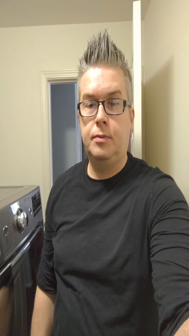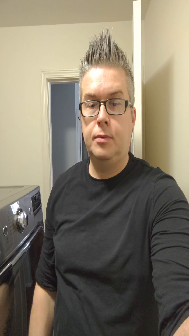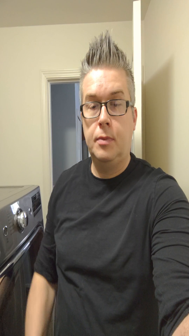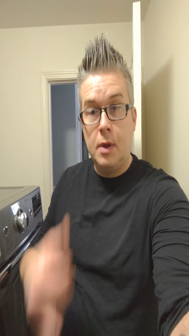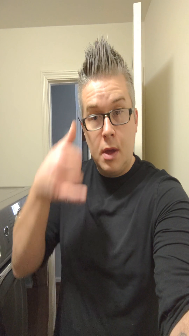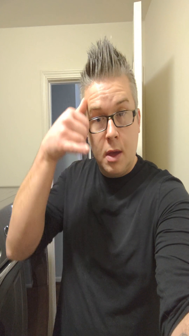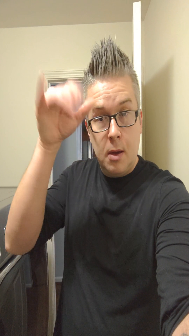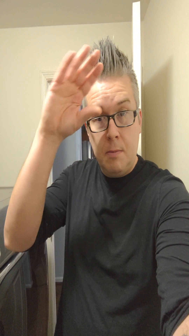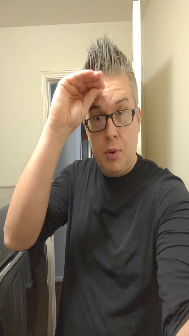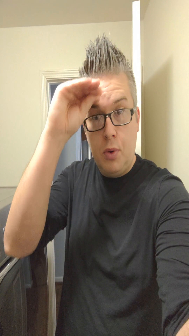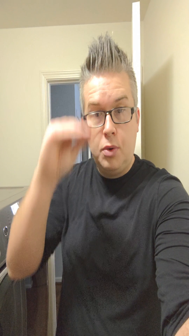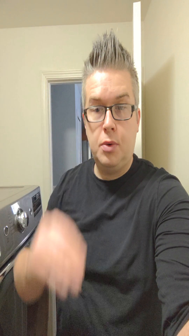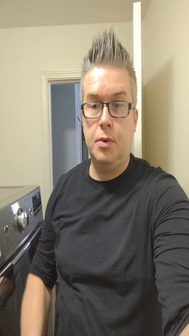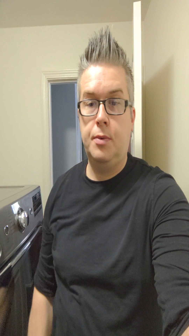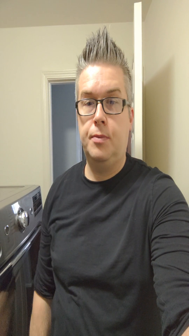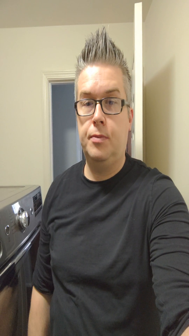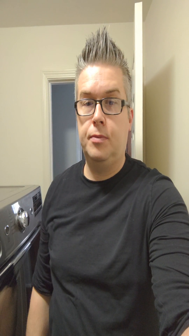cowboy